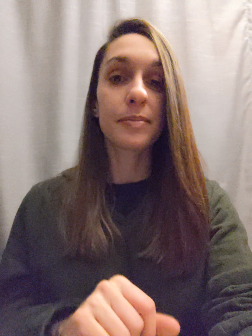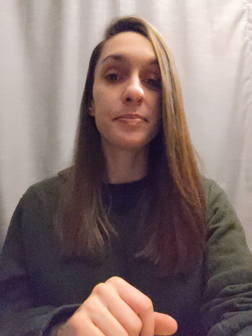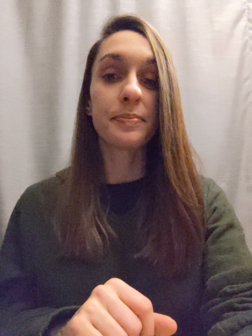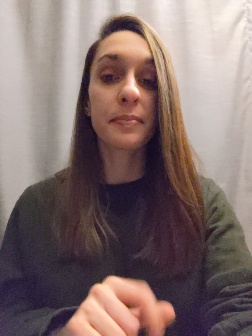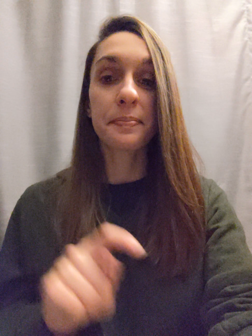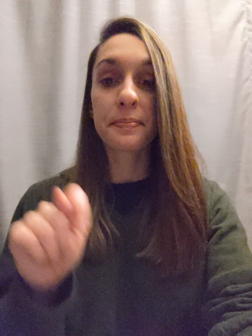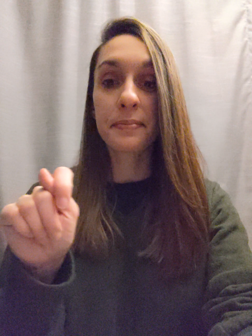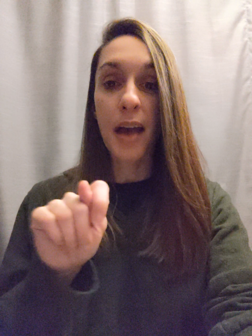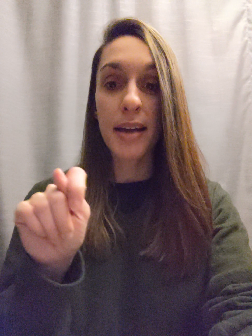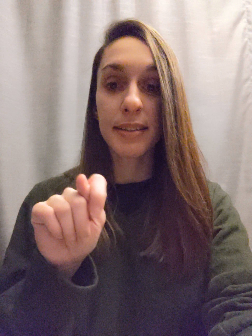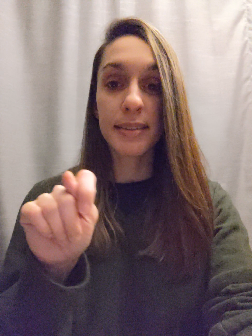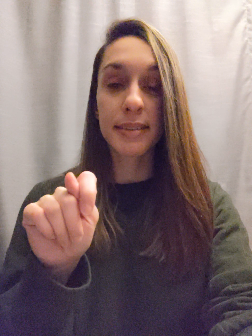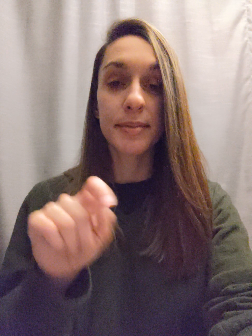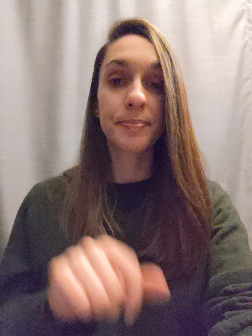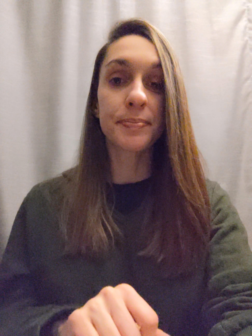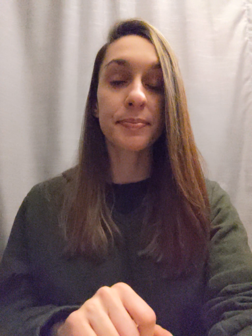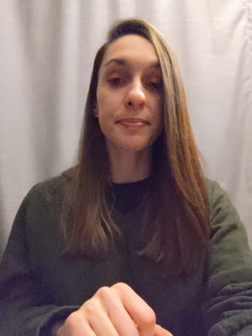potty